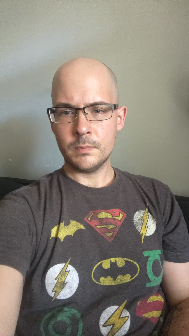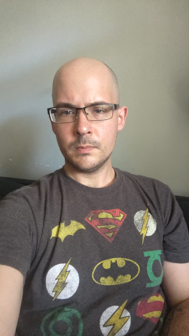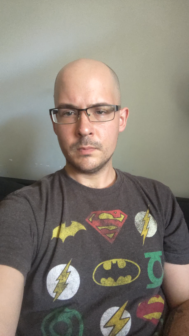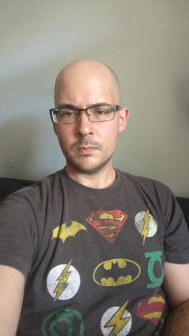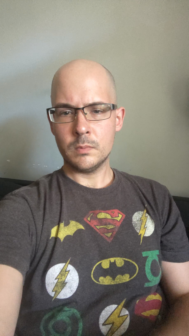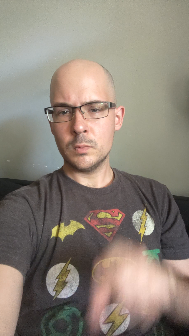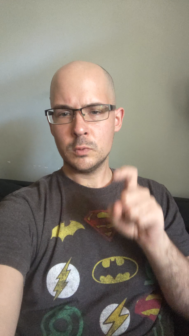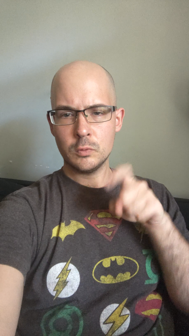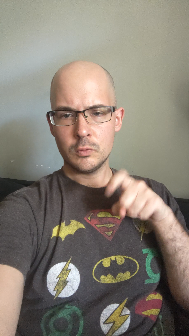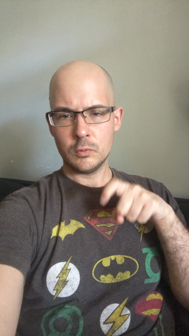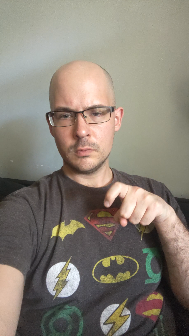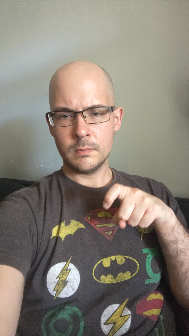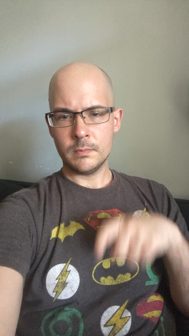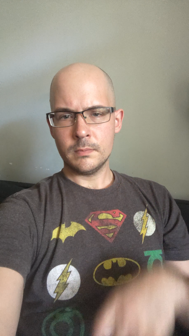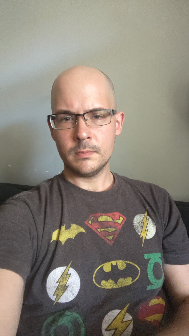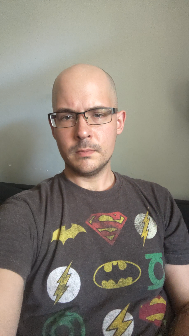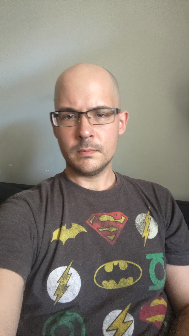should